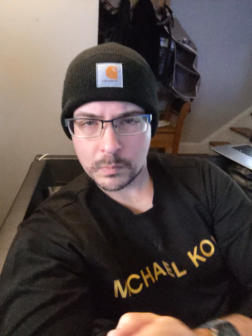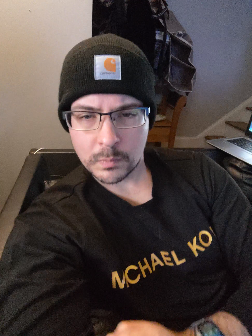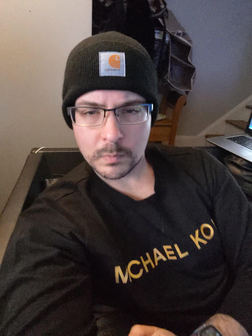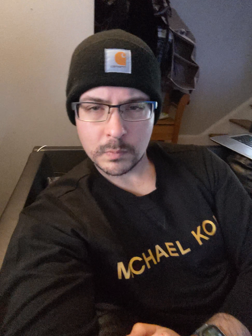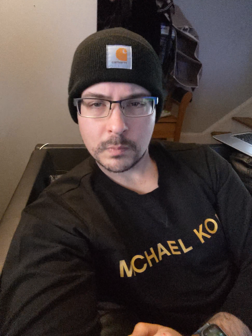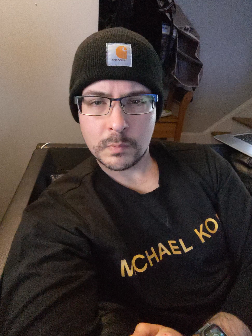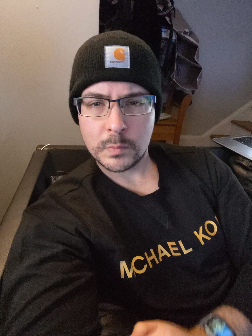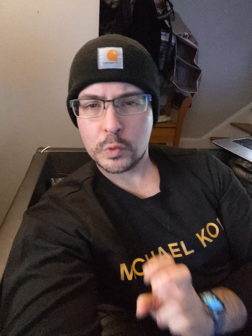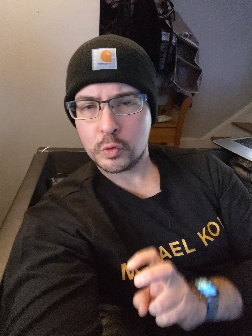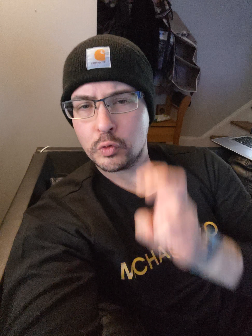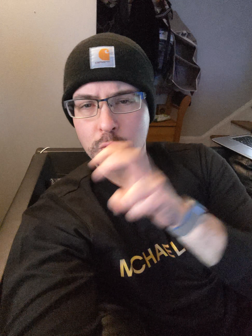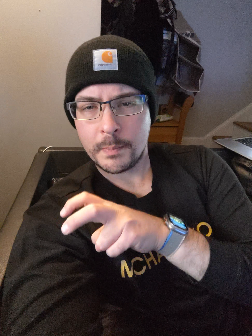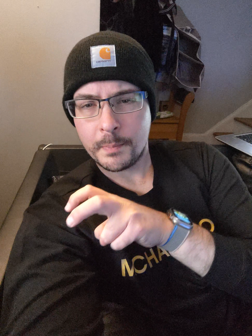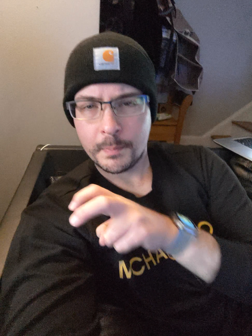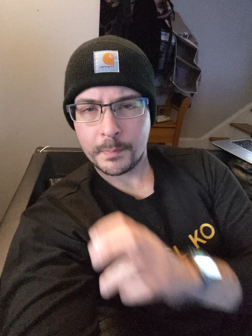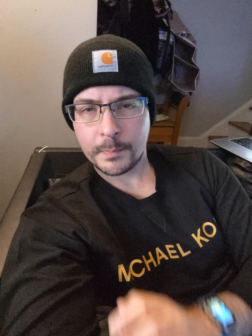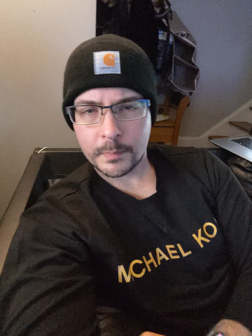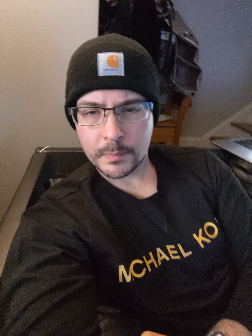jump